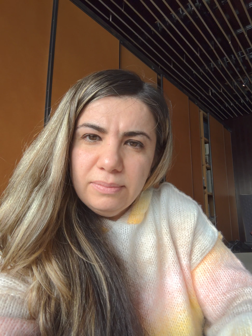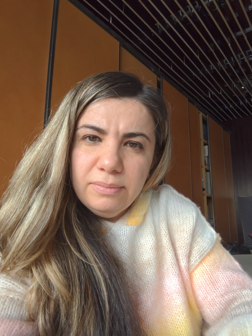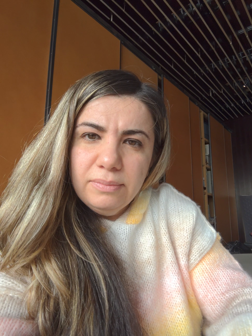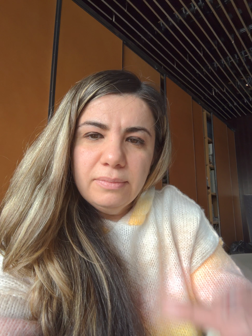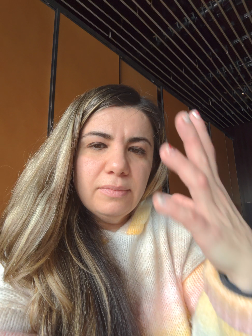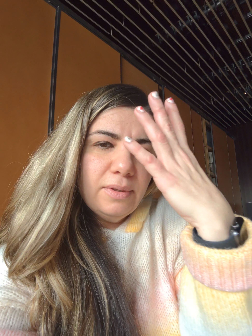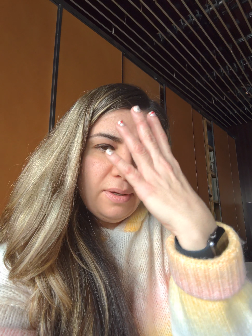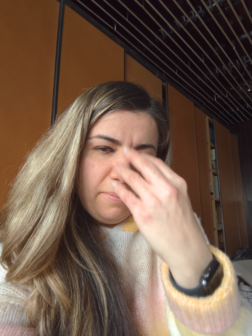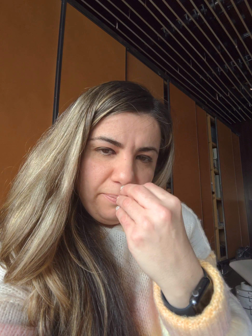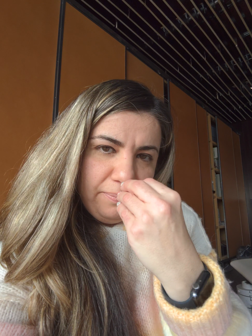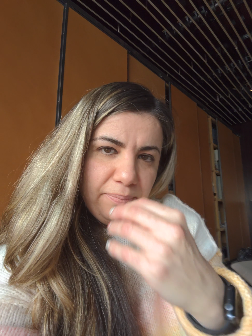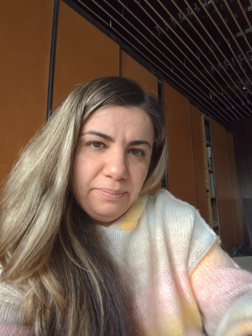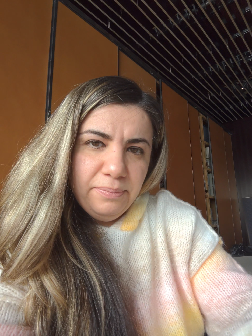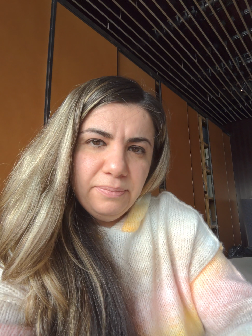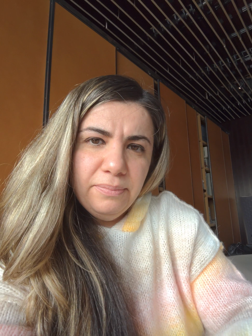nap